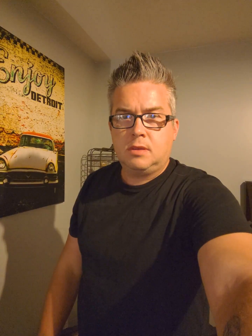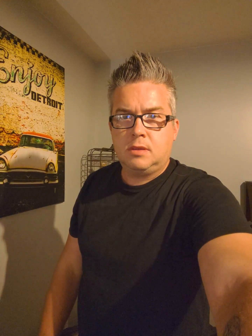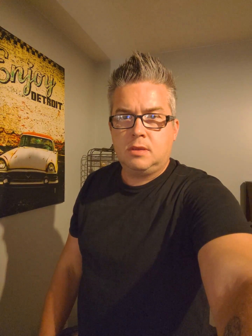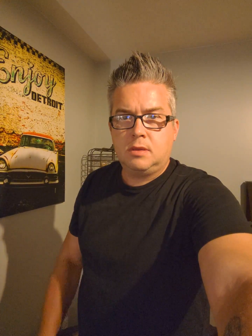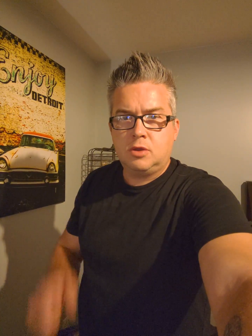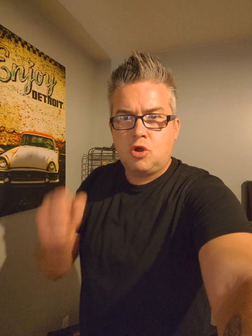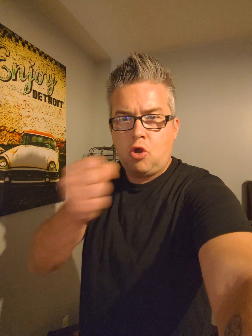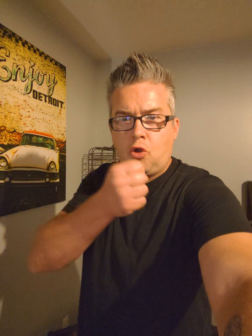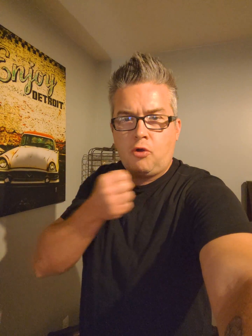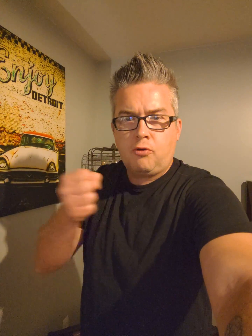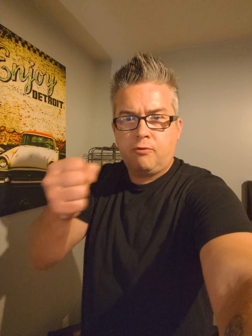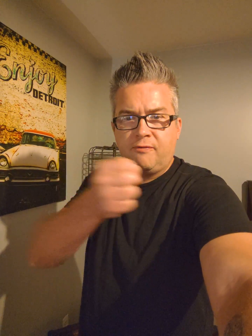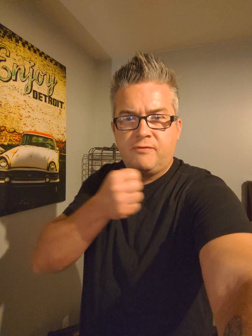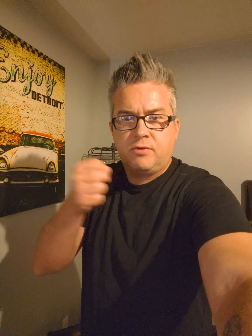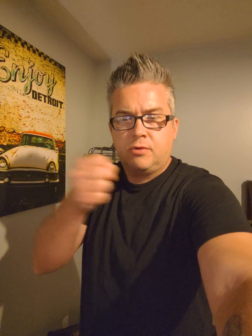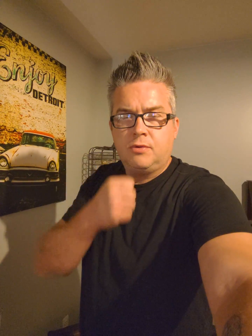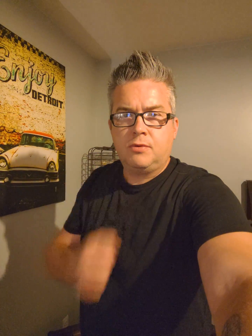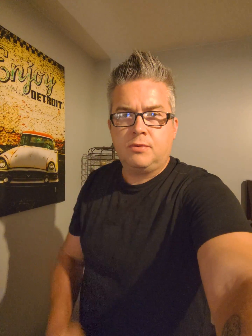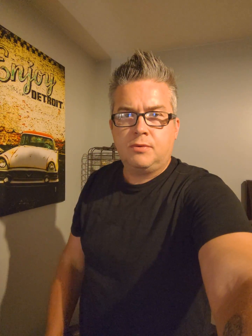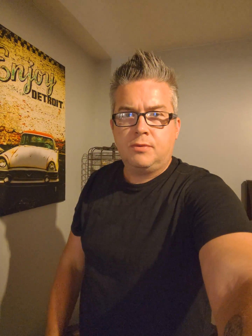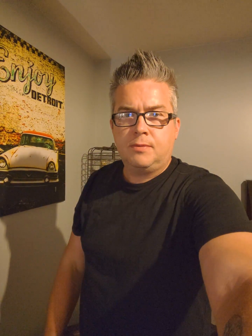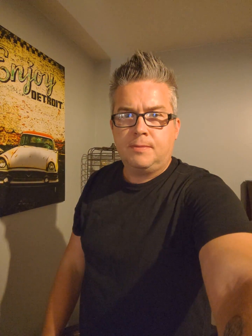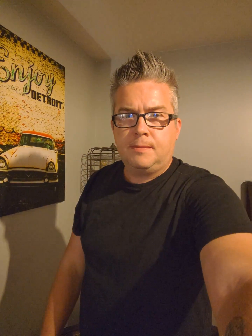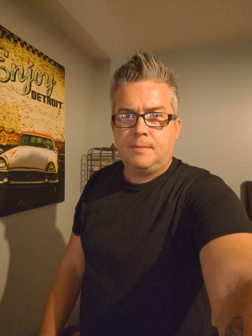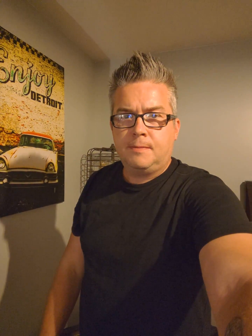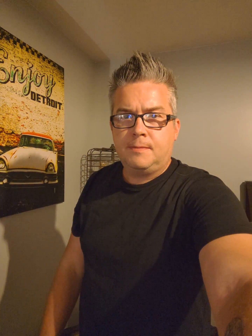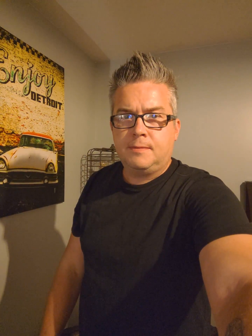coffee